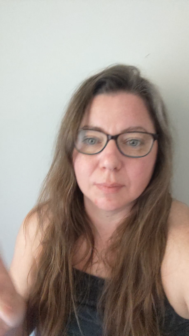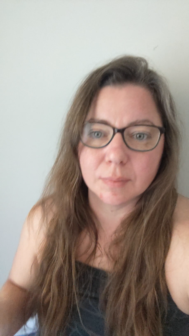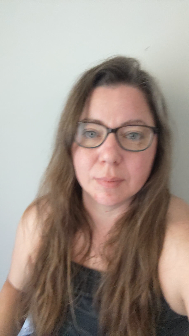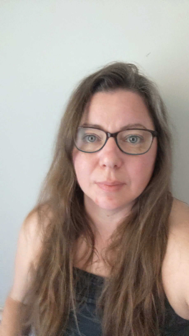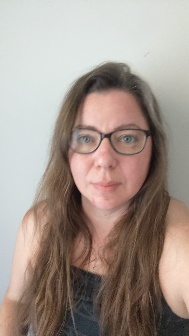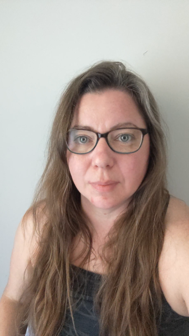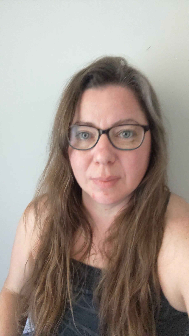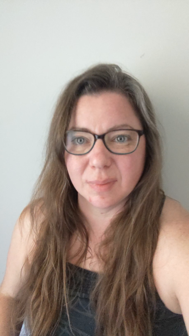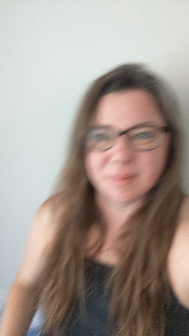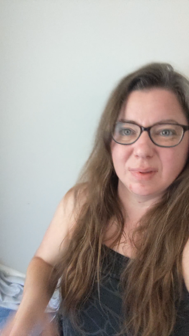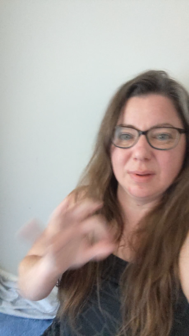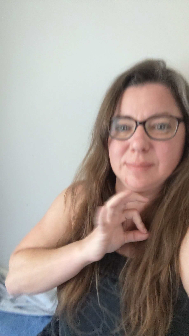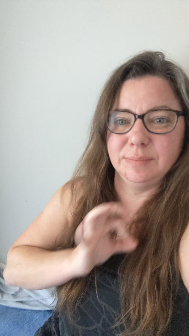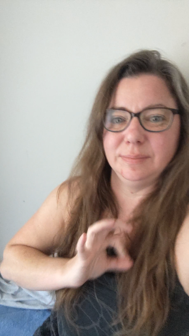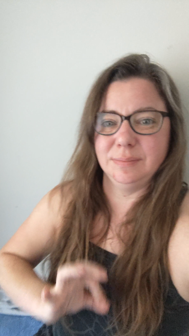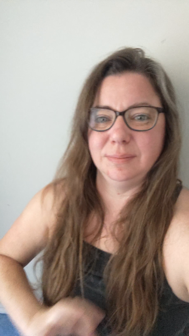button